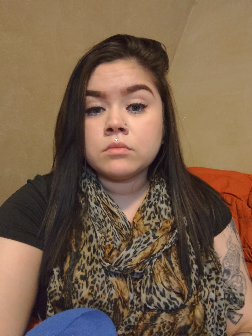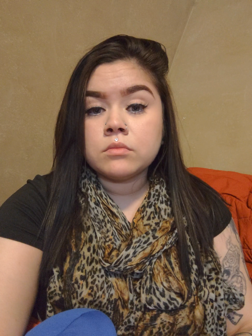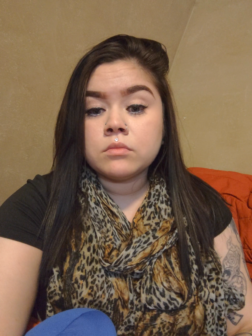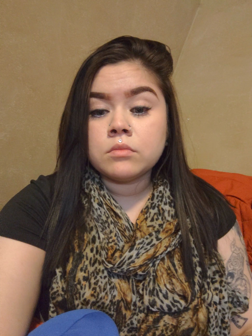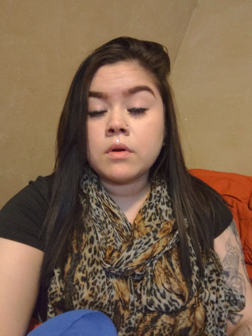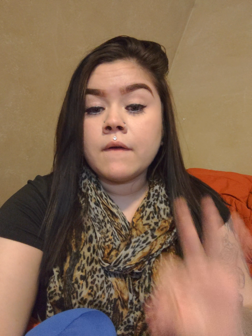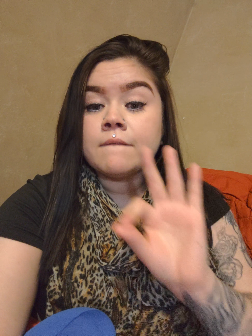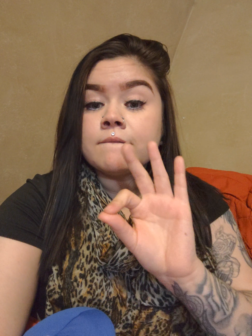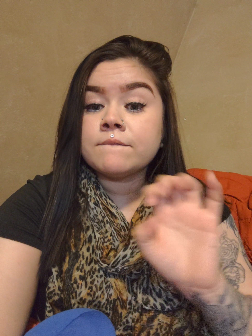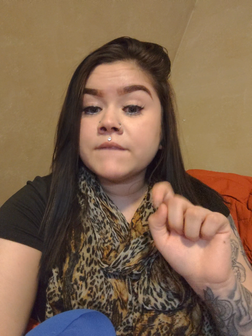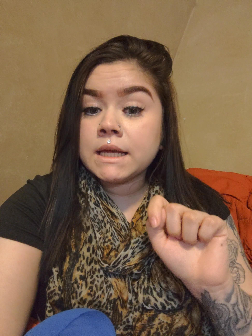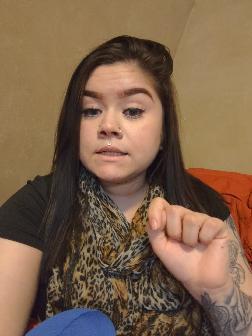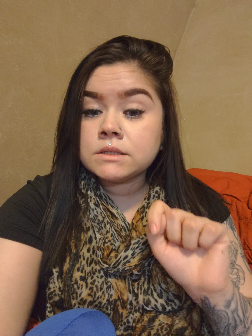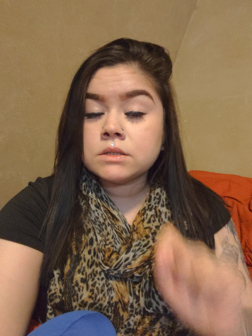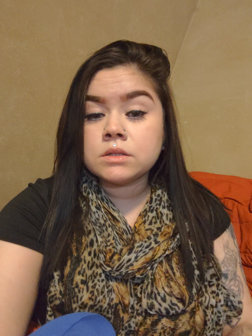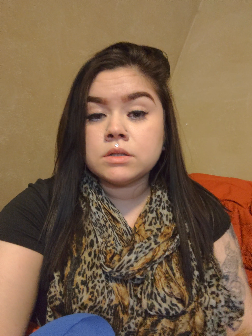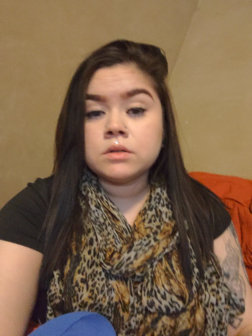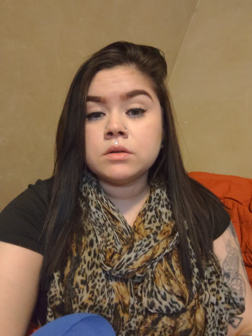feet